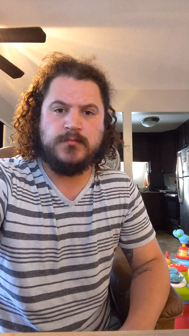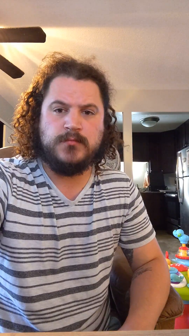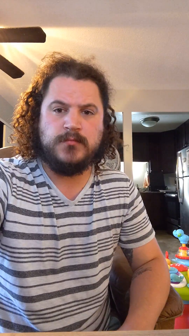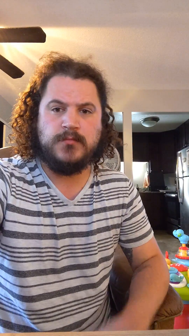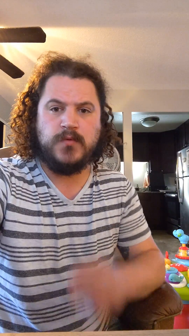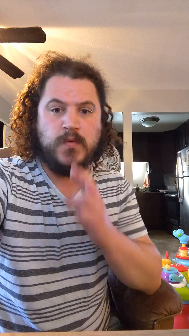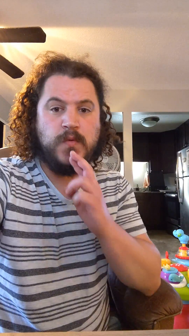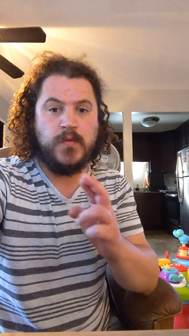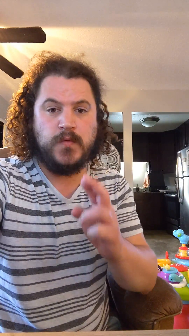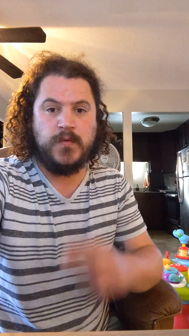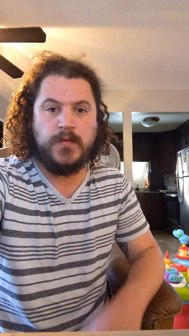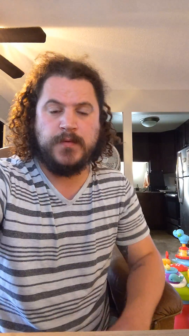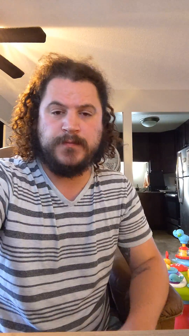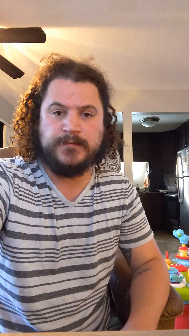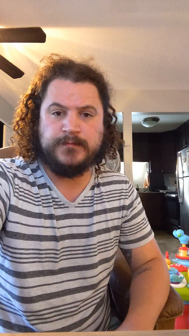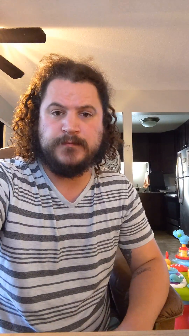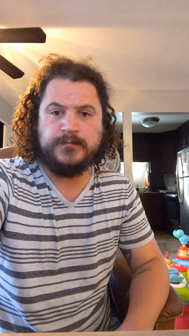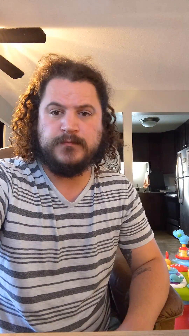are